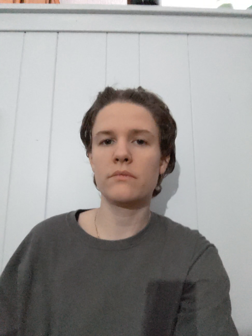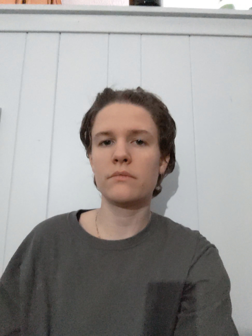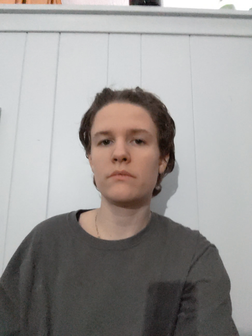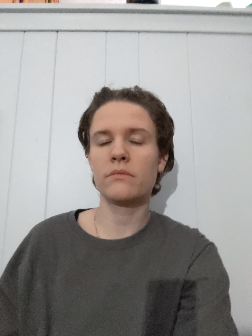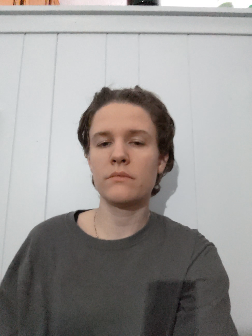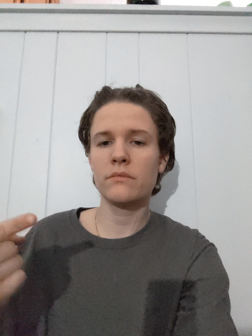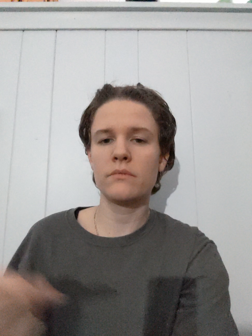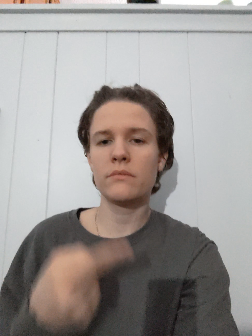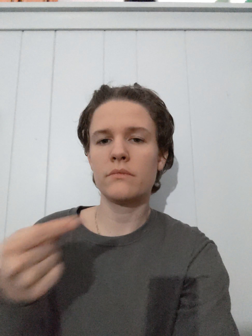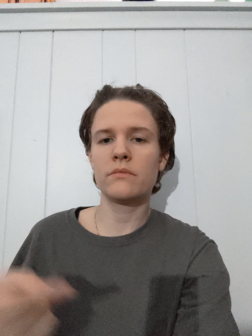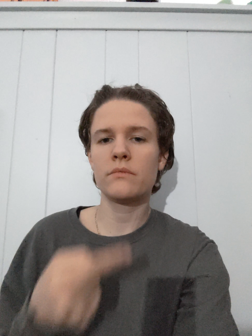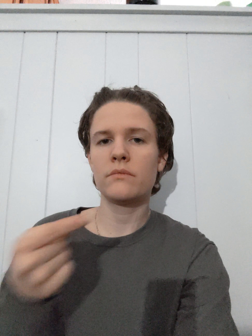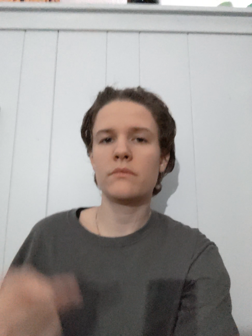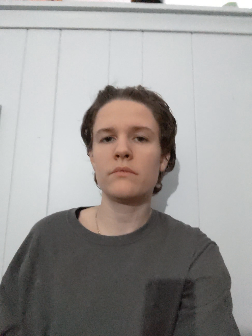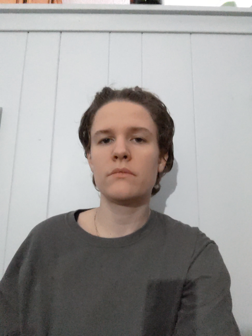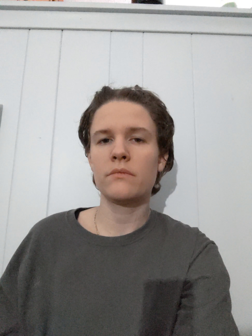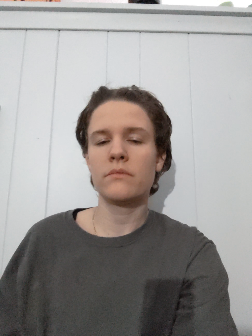owie